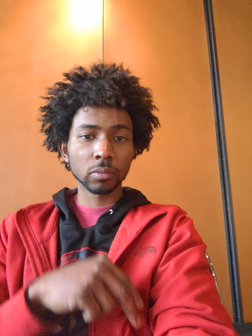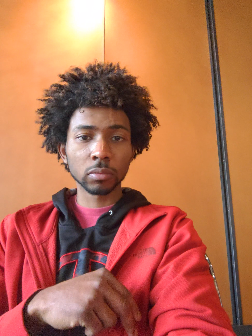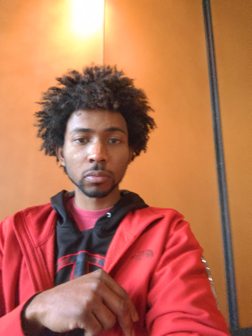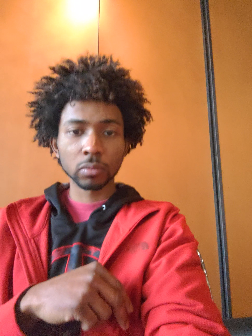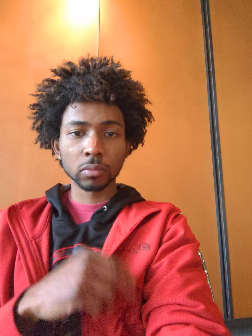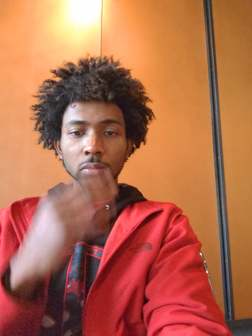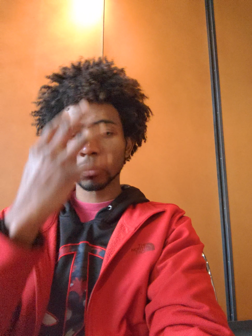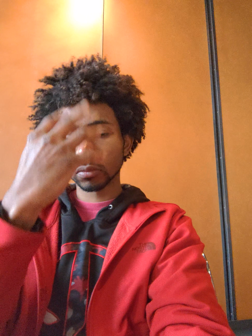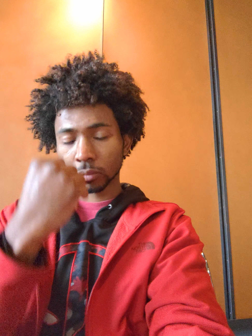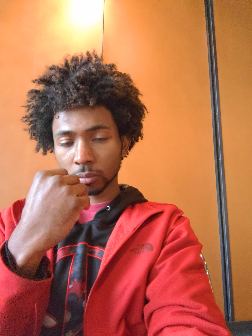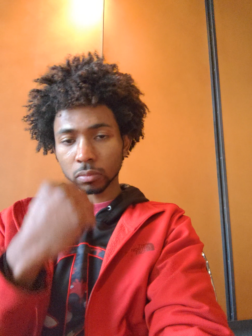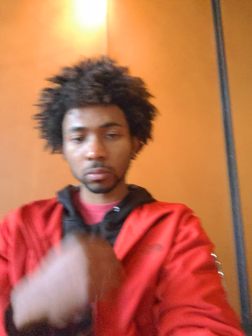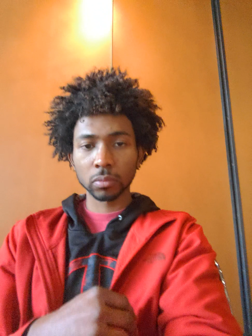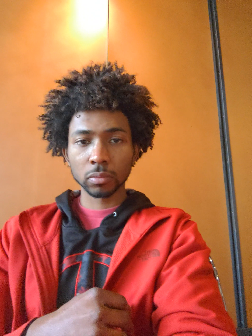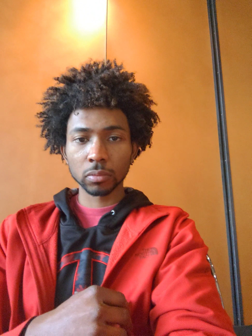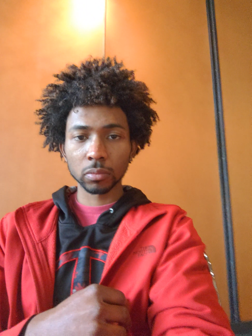sleepy